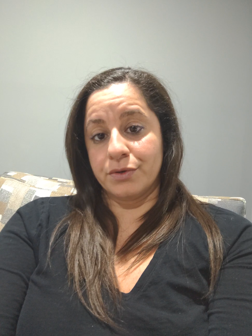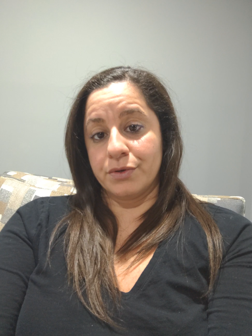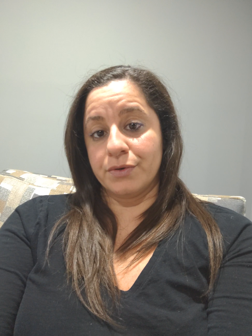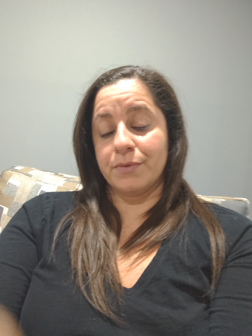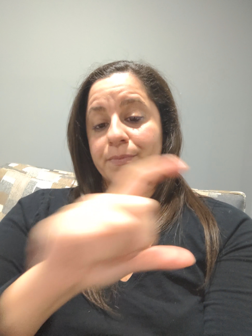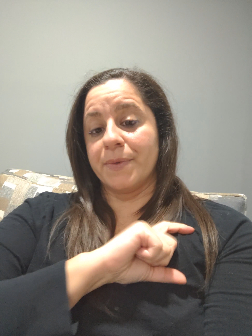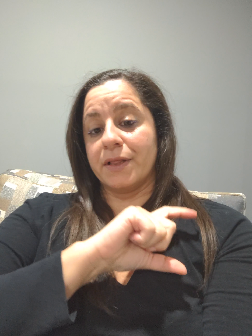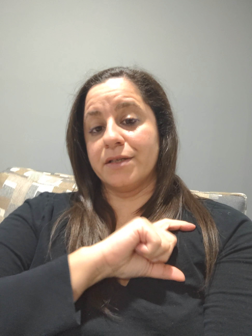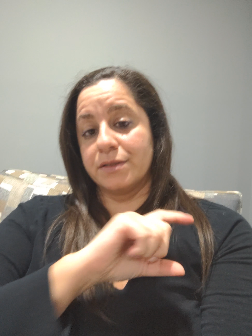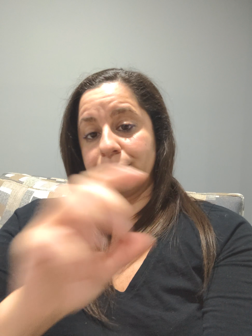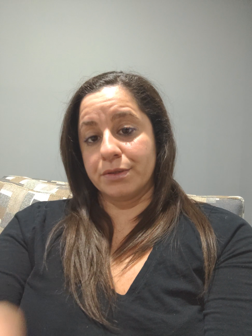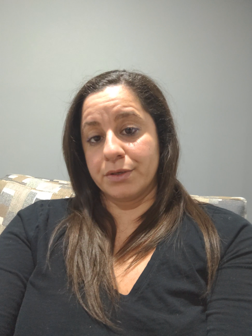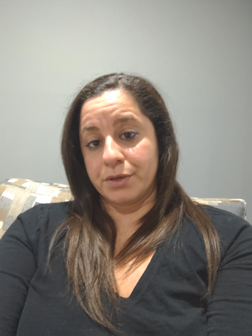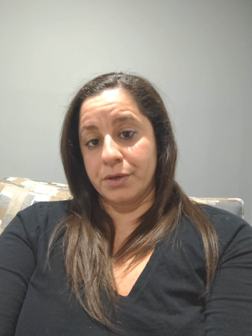police